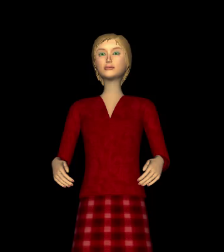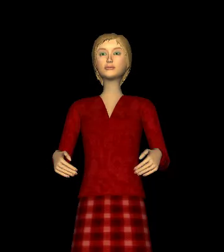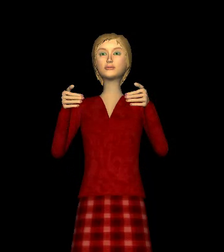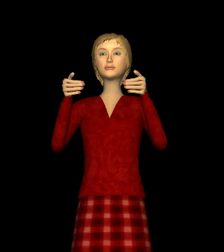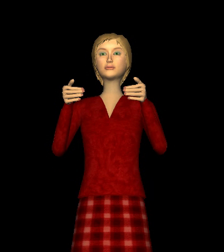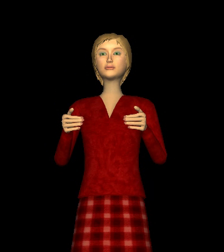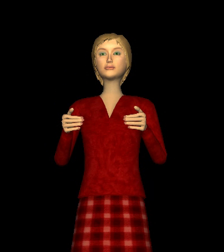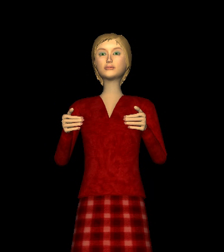توقف